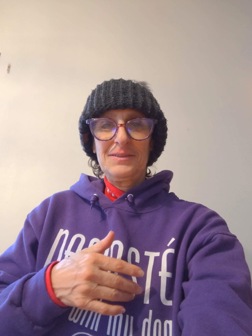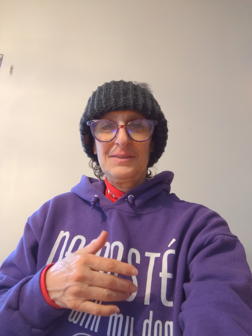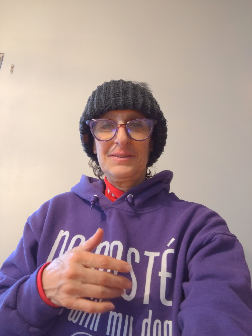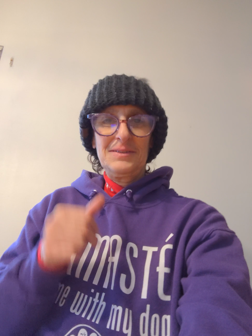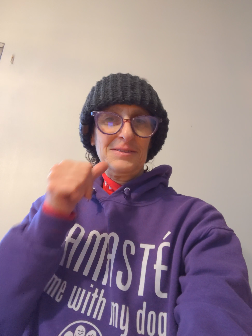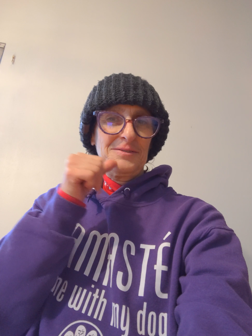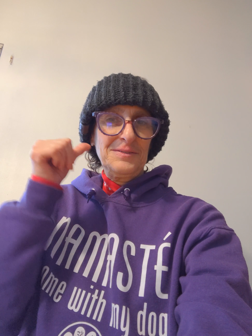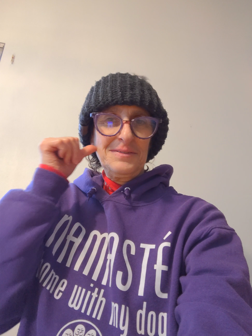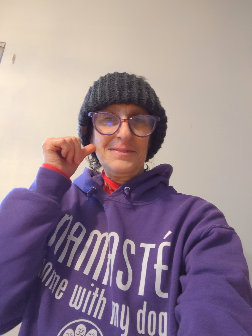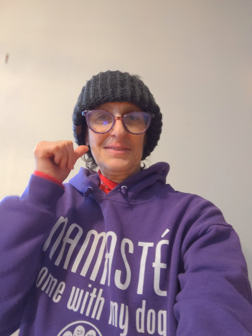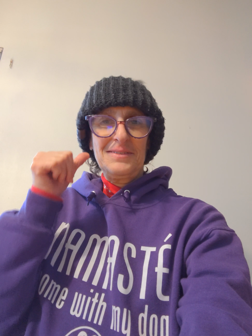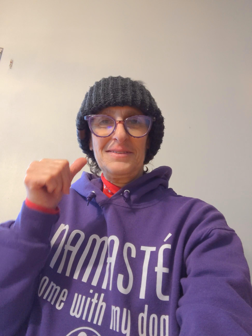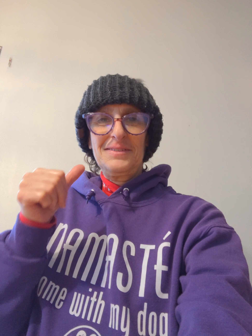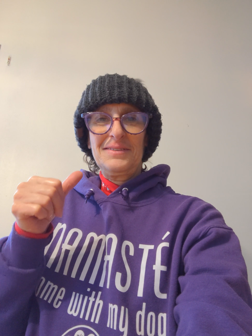yesterday